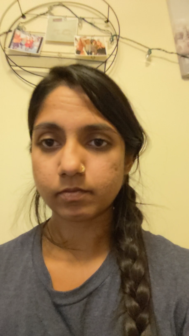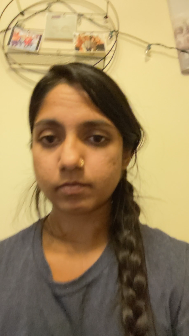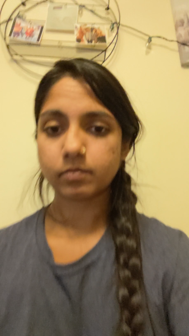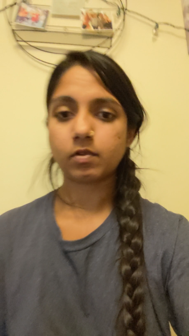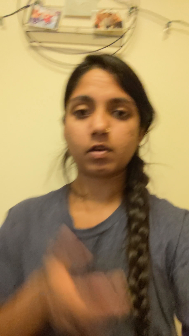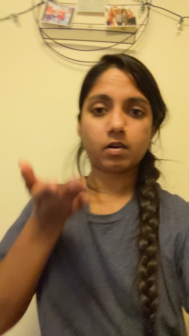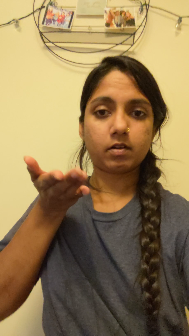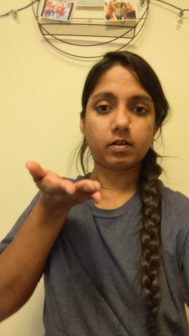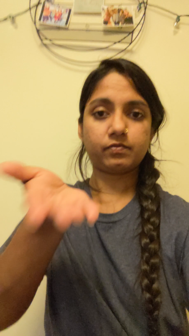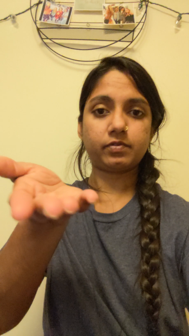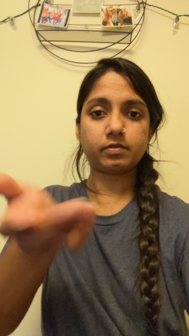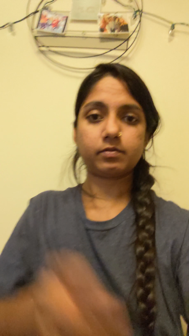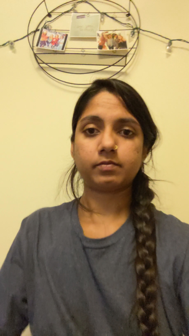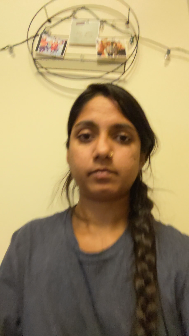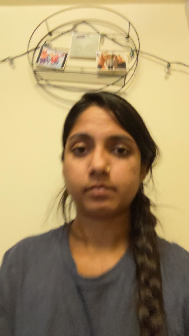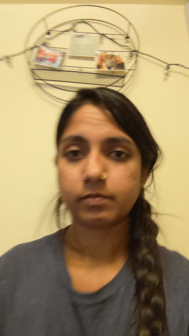oven